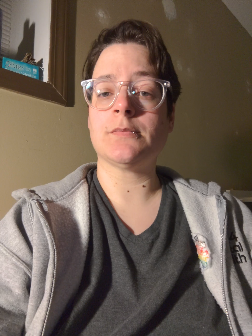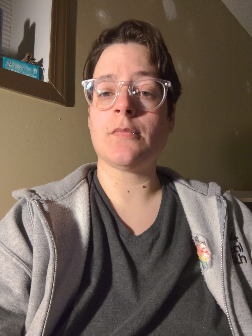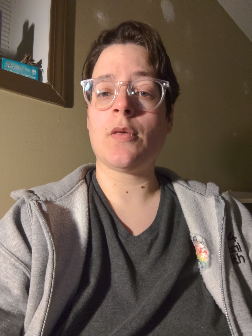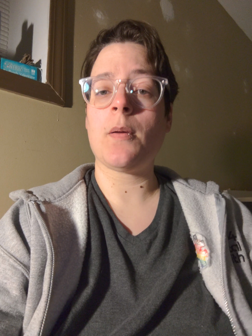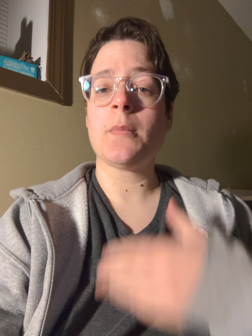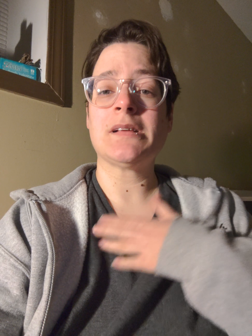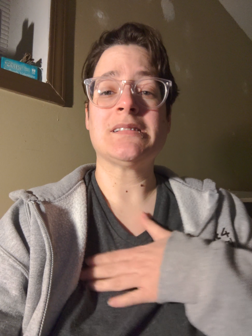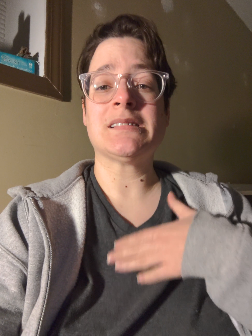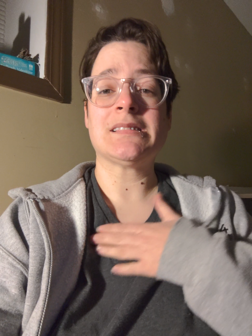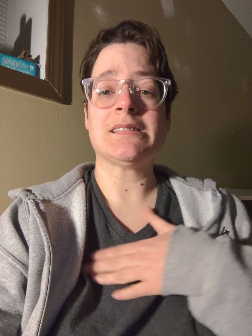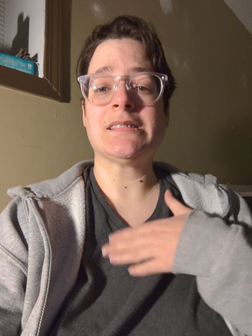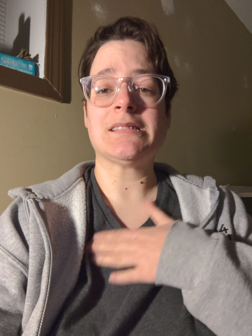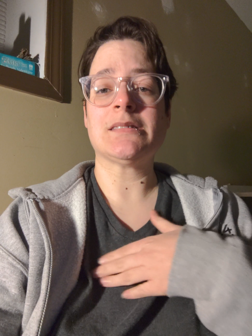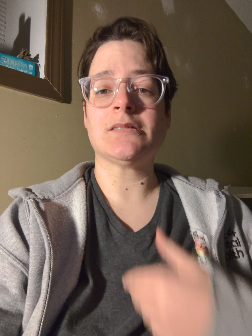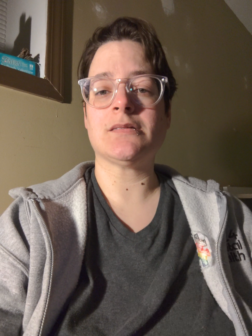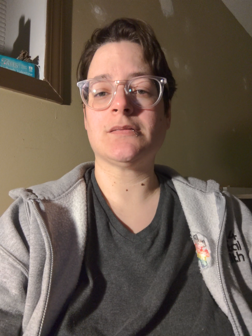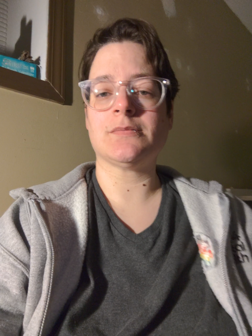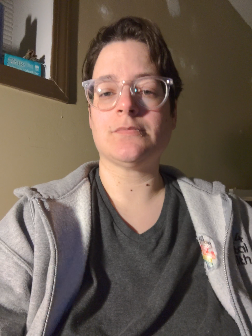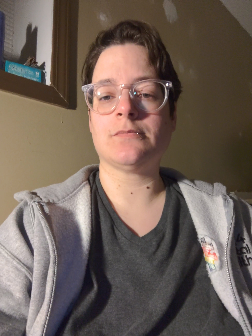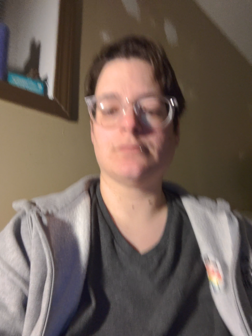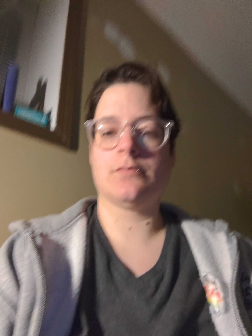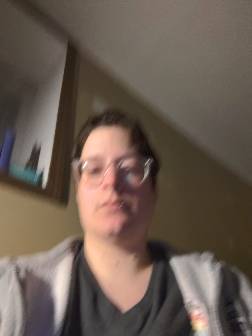please